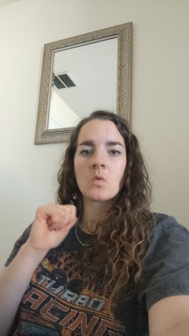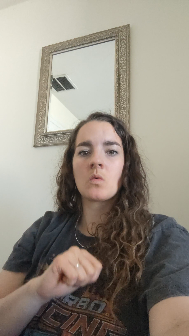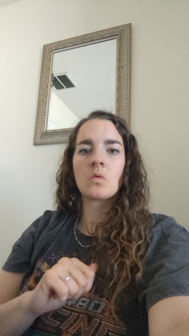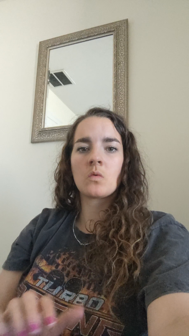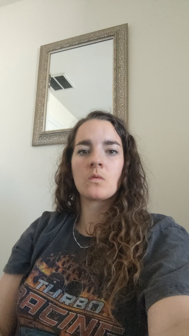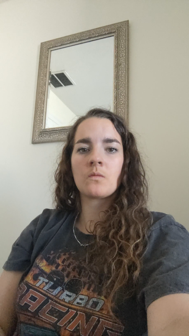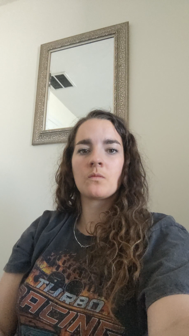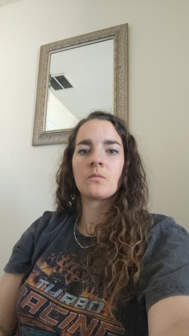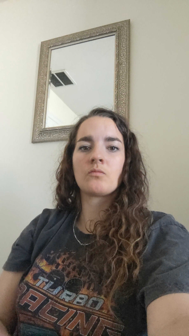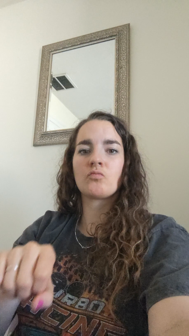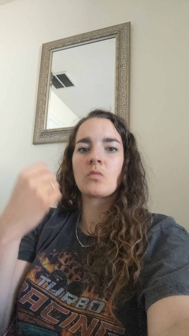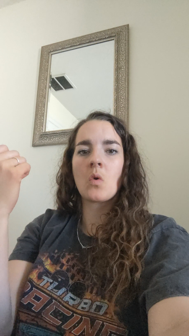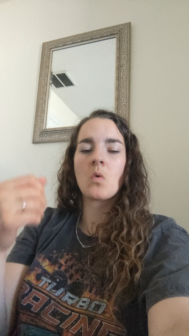broken